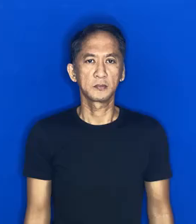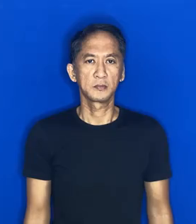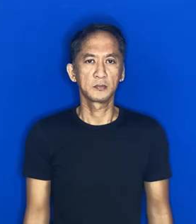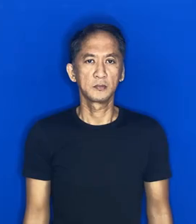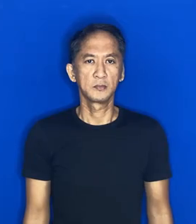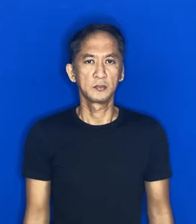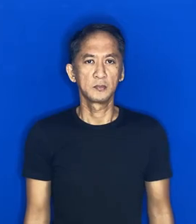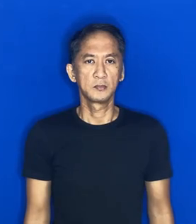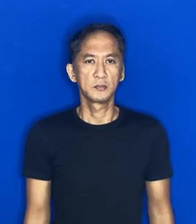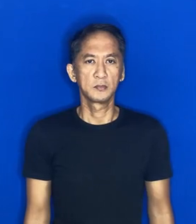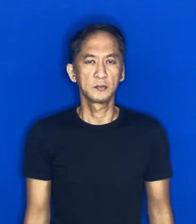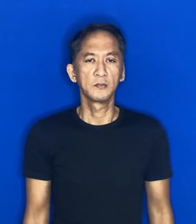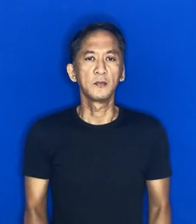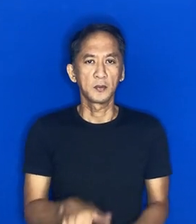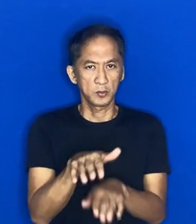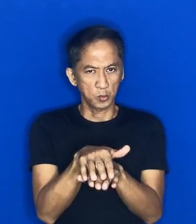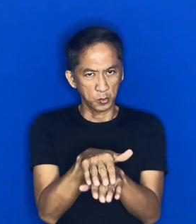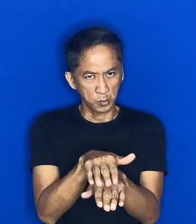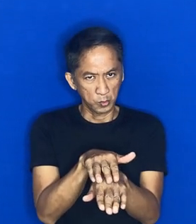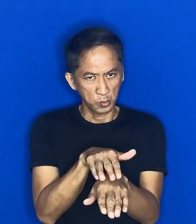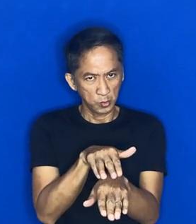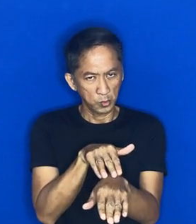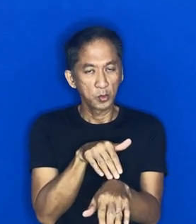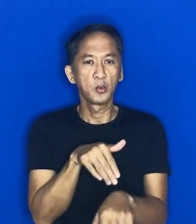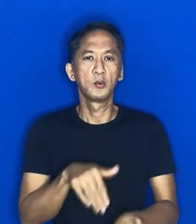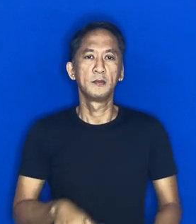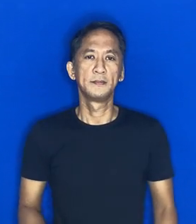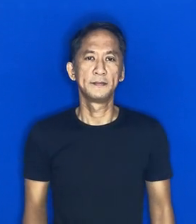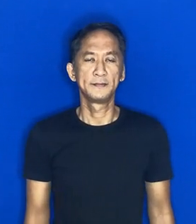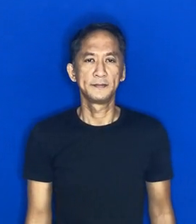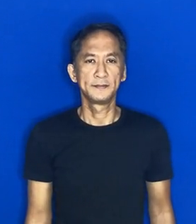slow